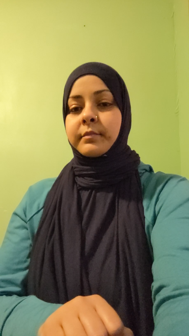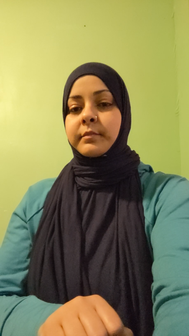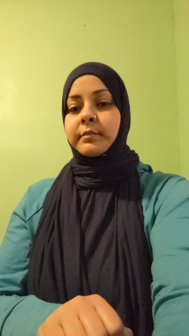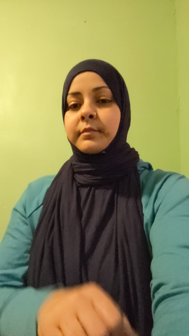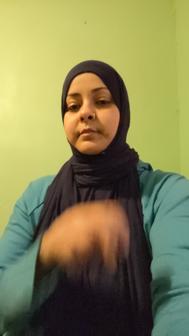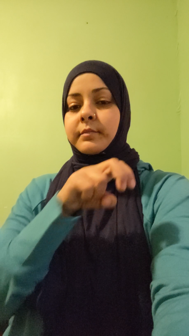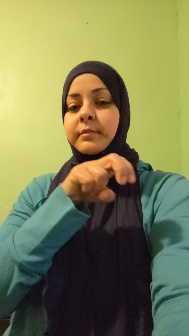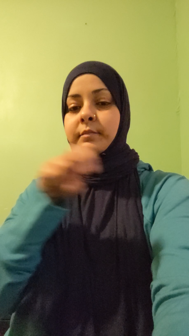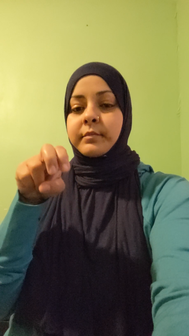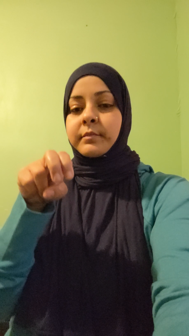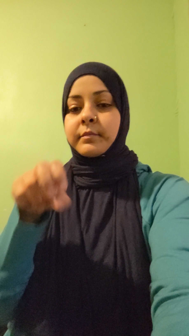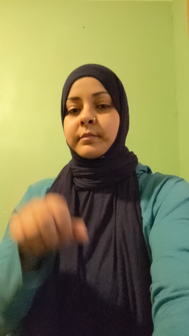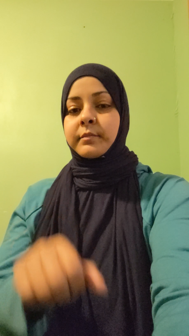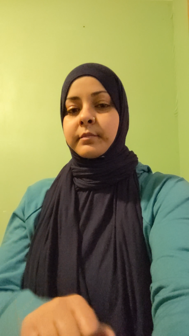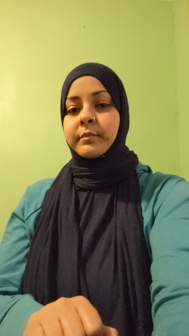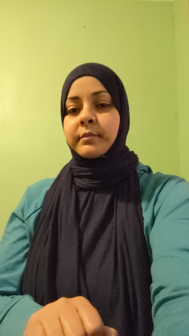bench